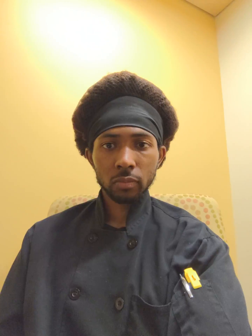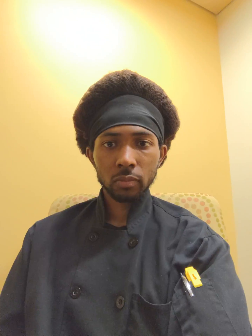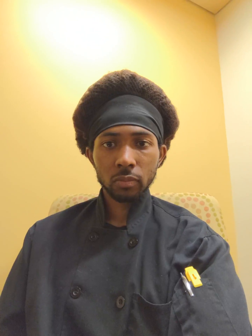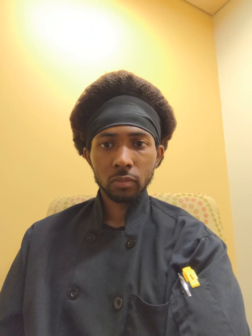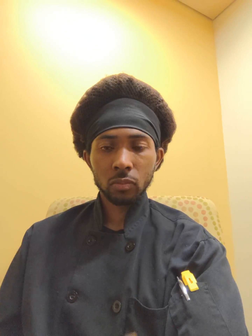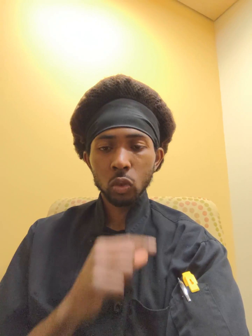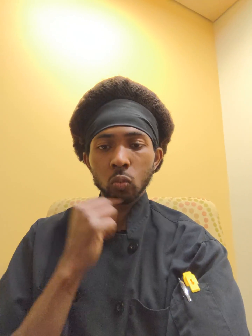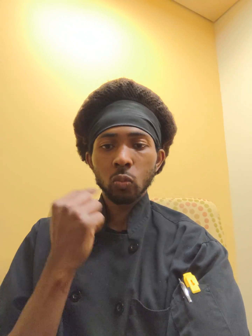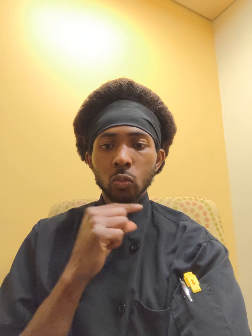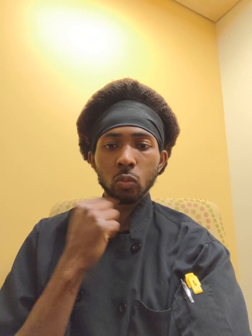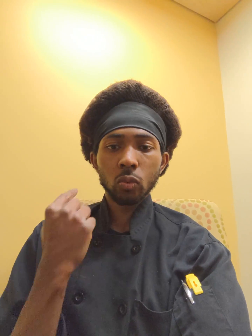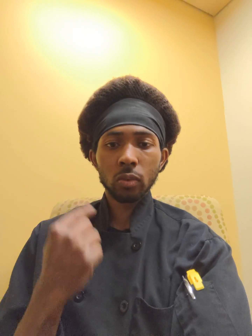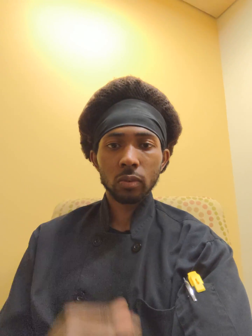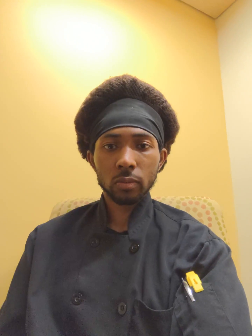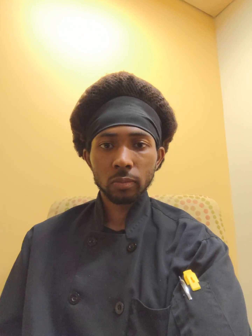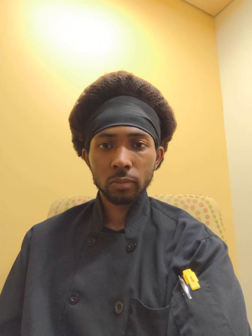glue